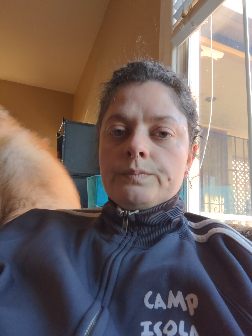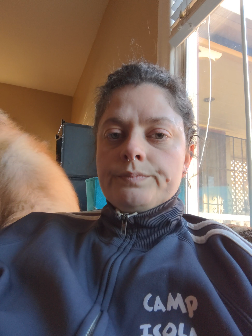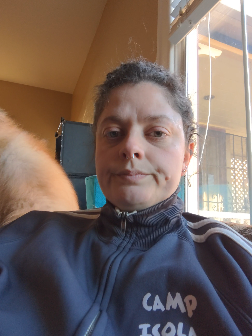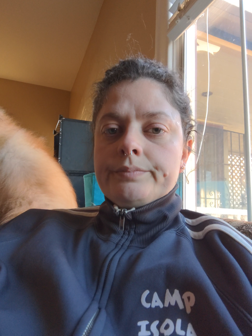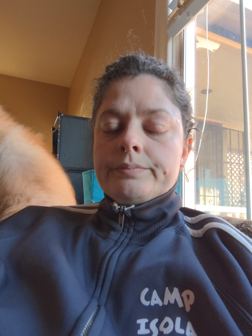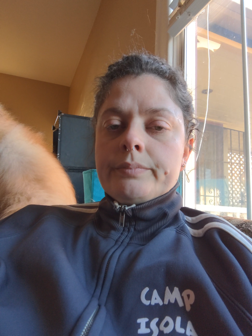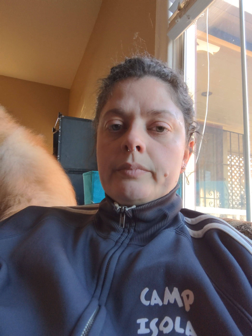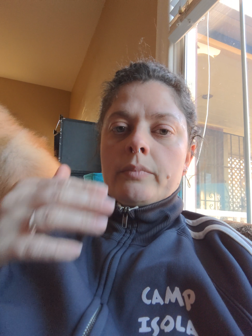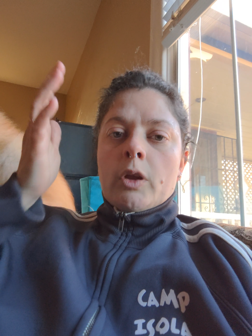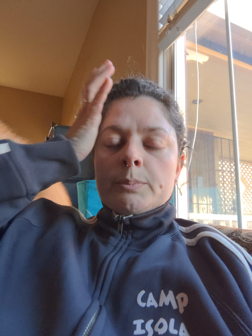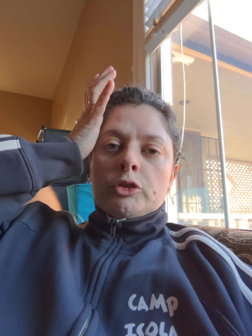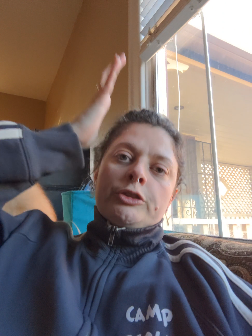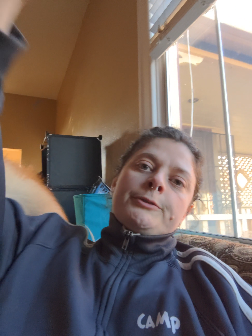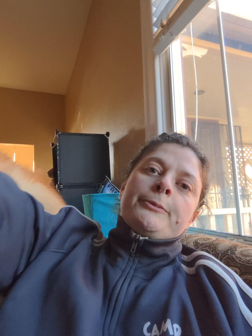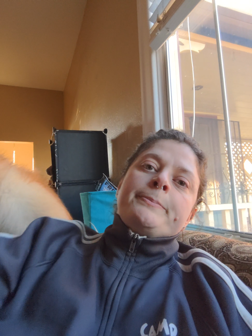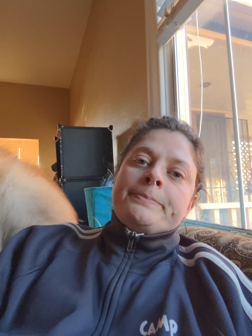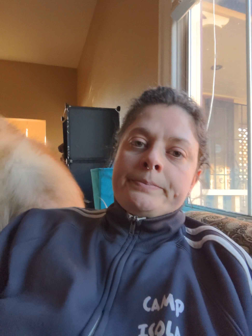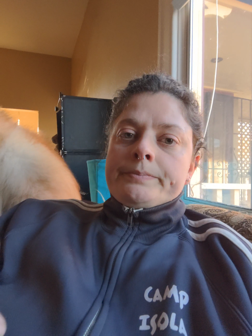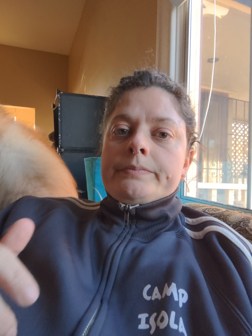garbage